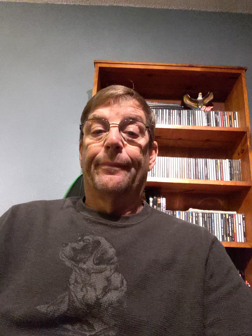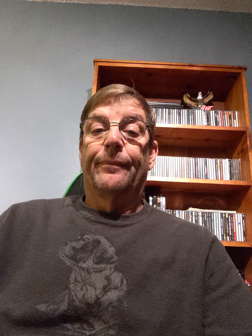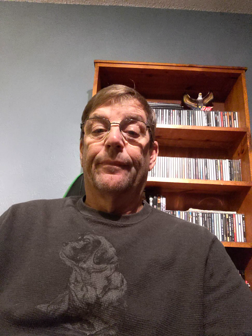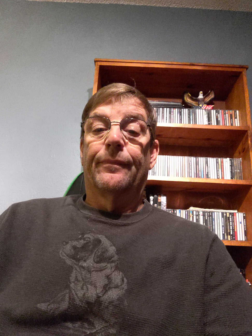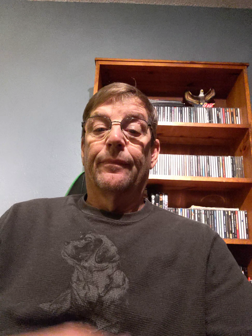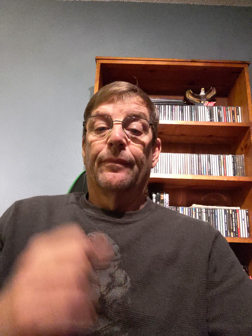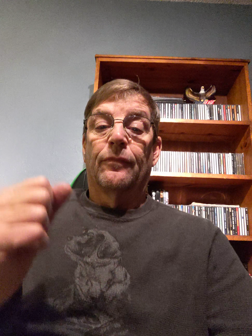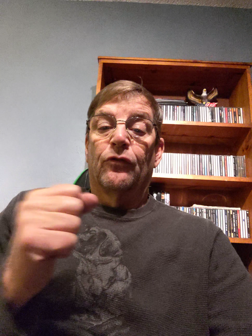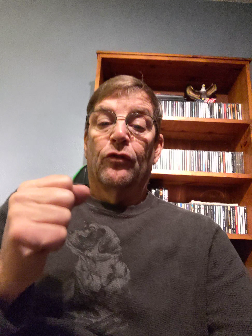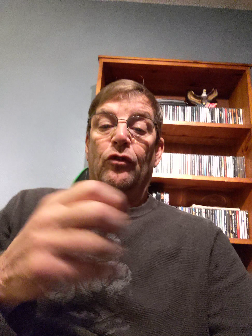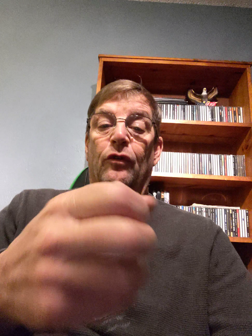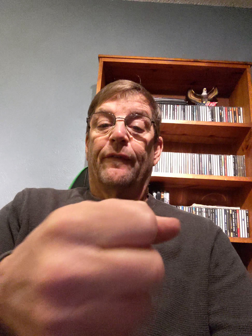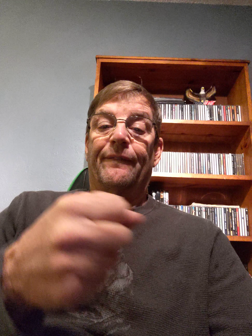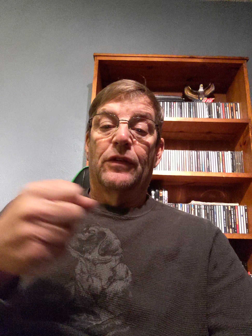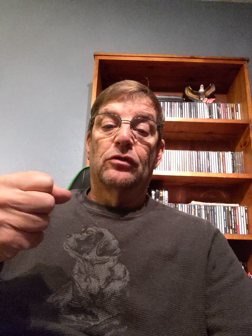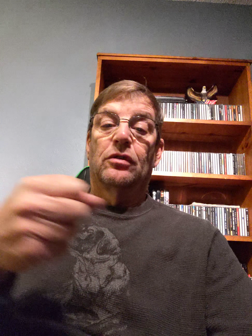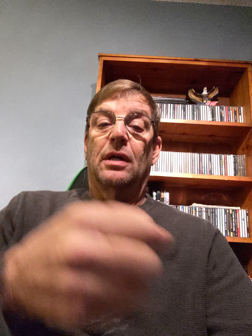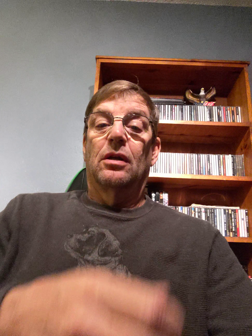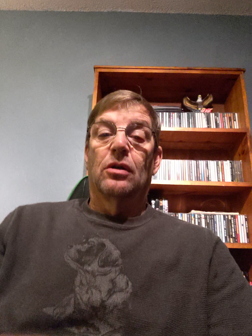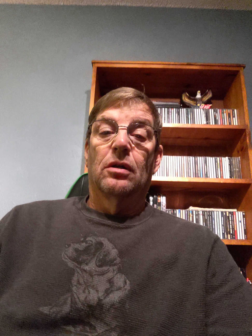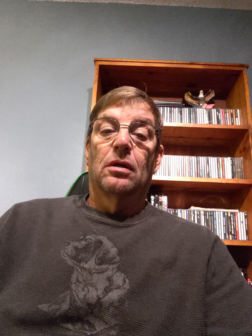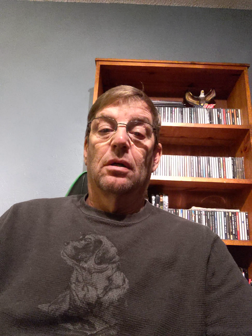refrigerator